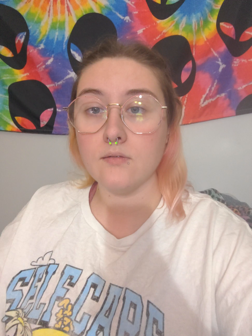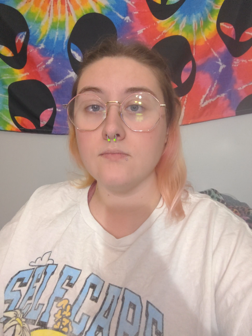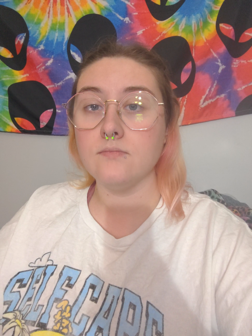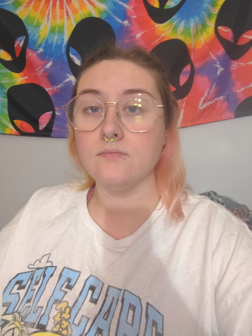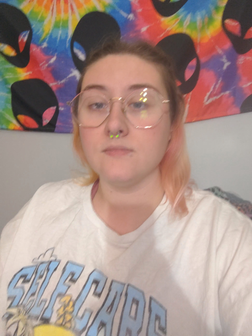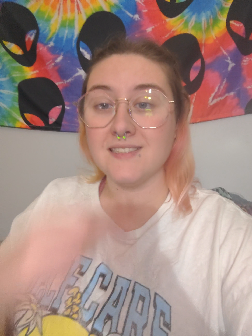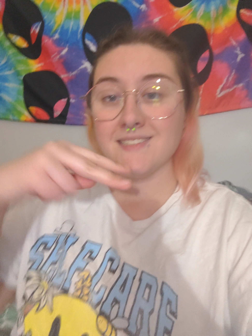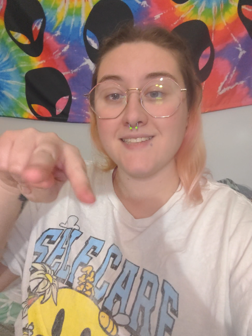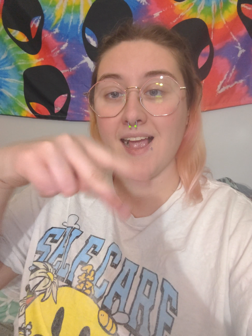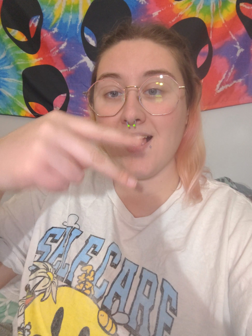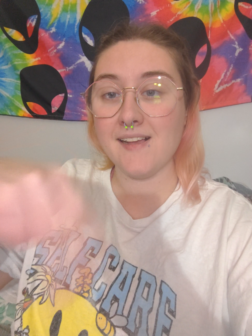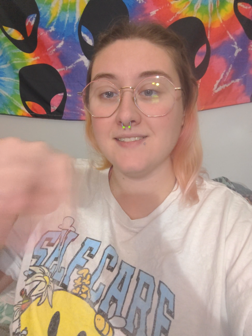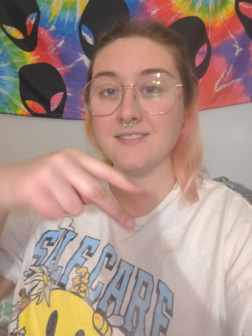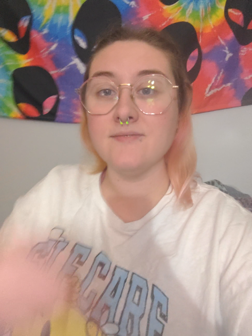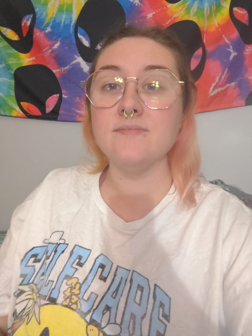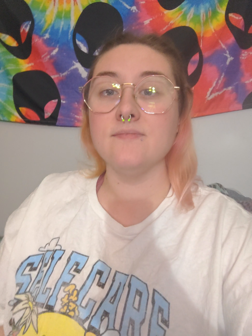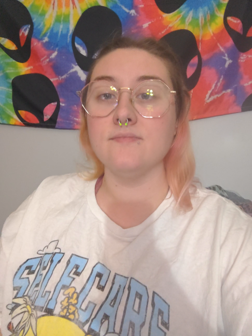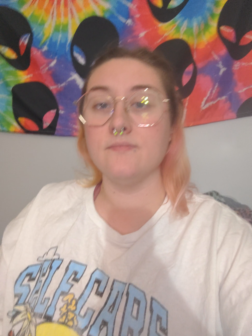dance